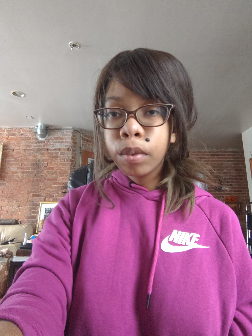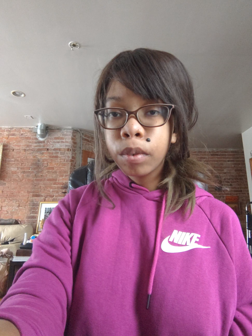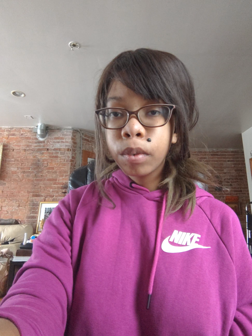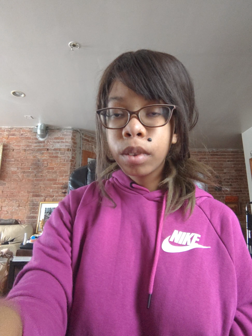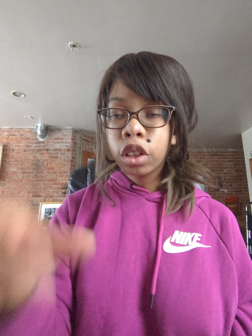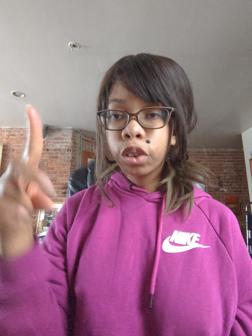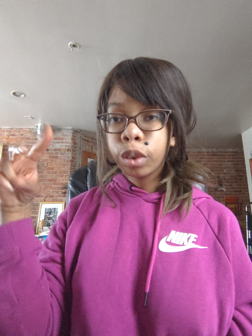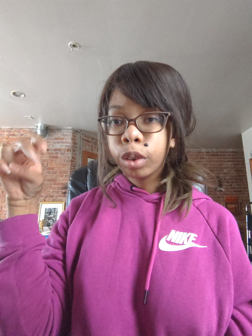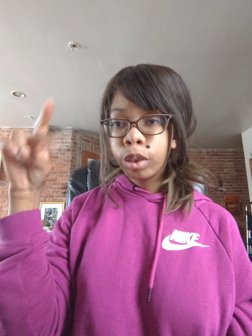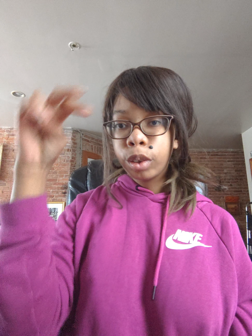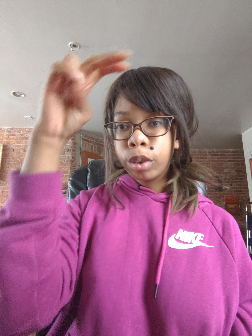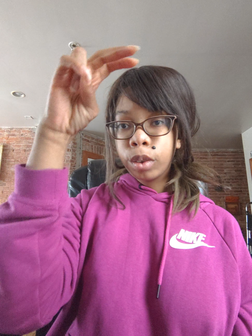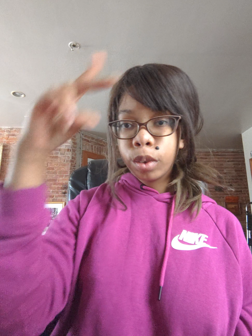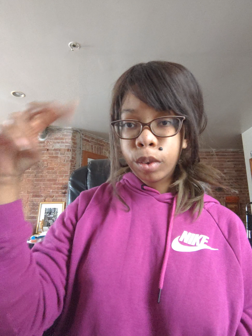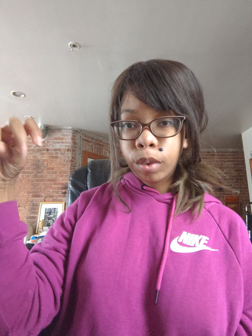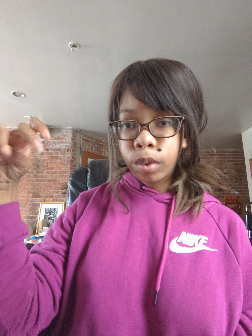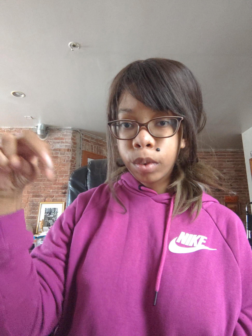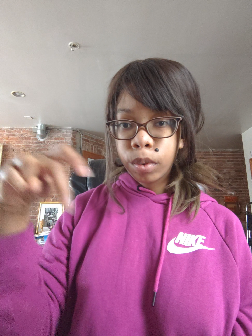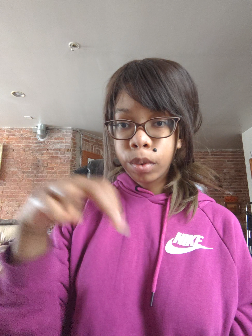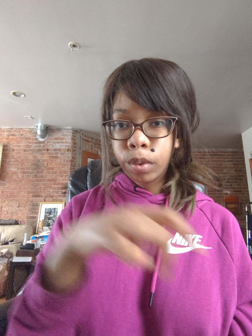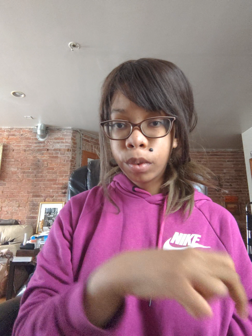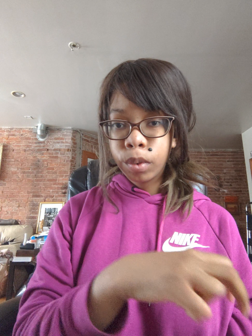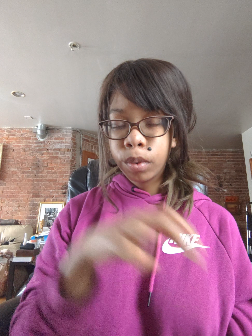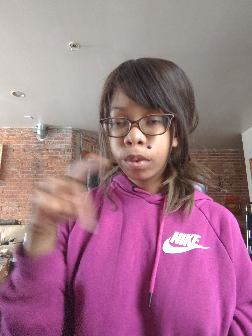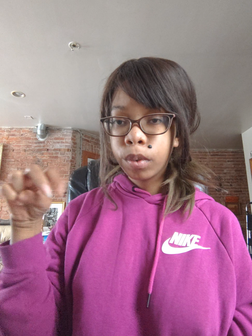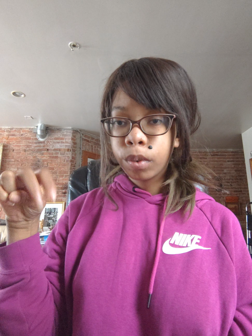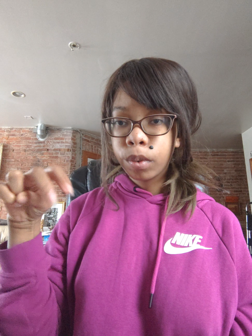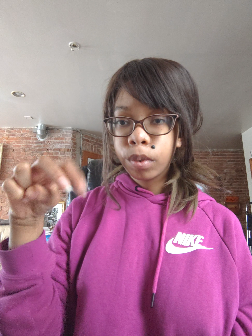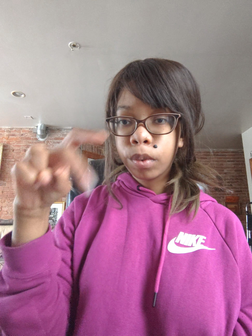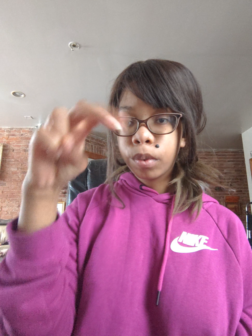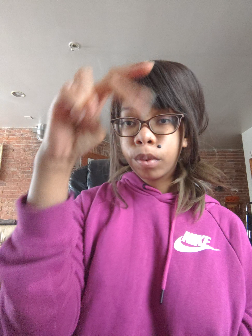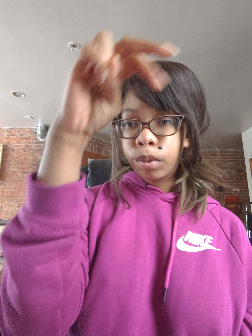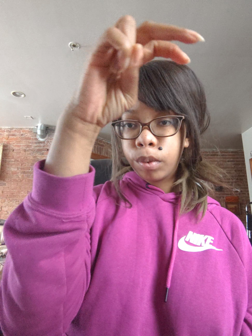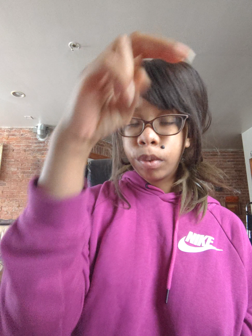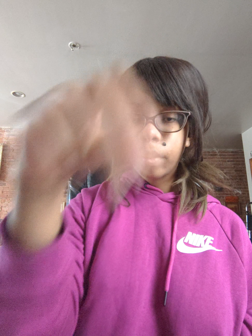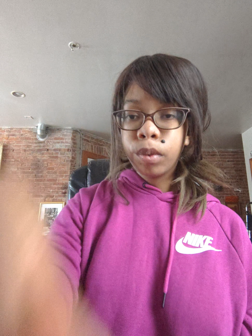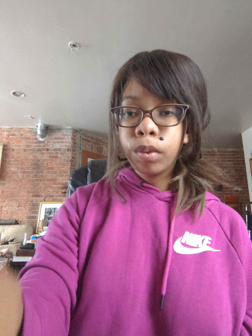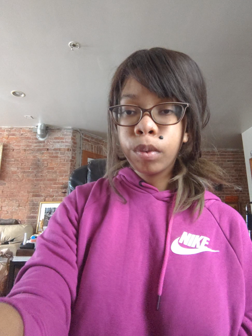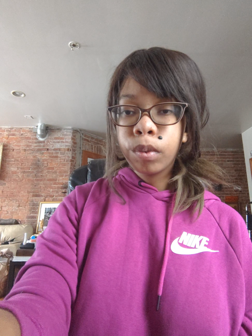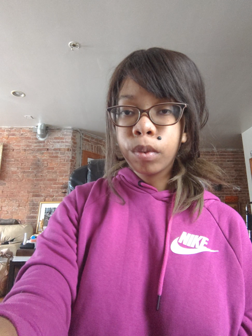stairs